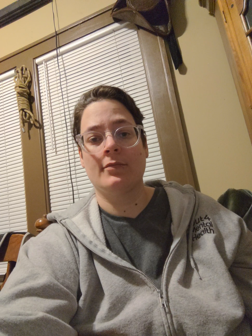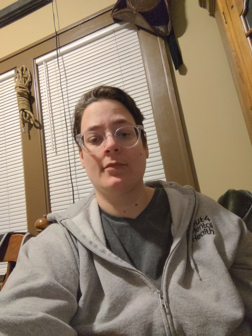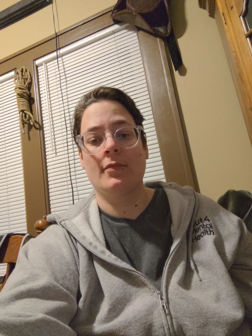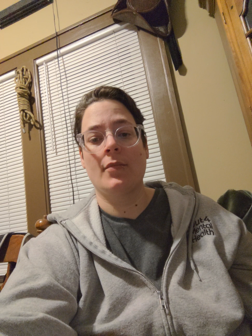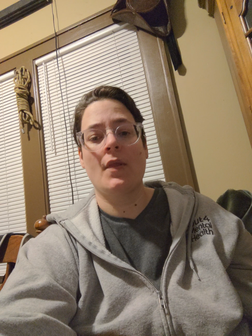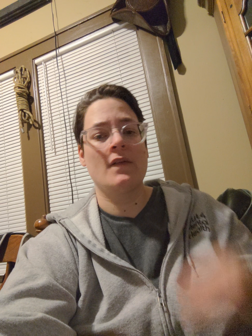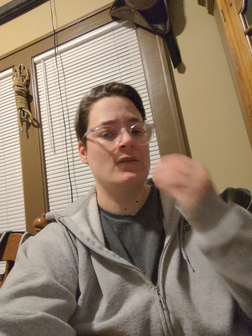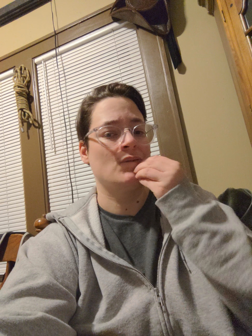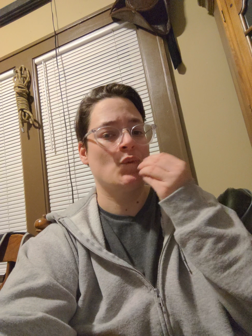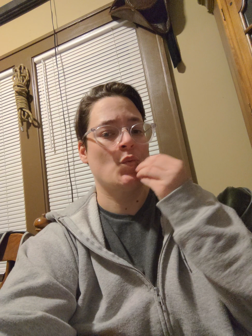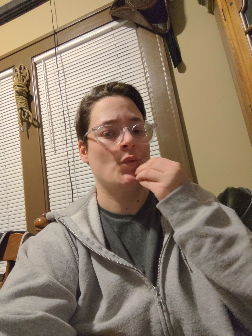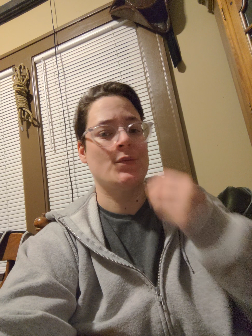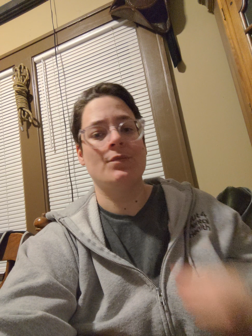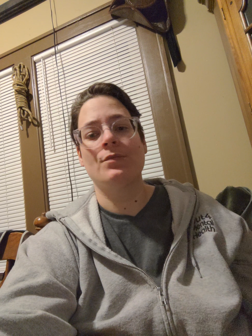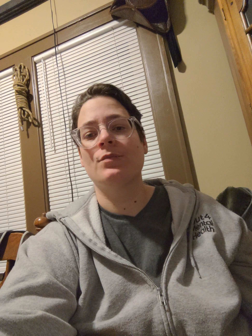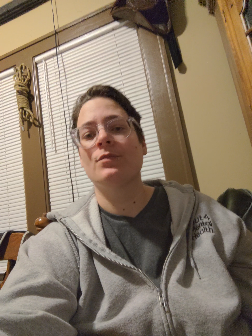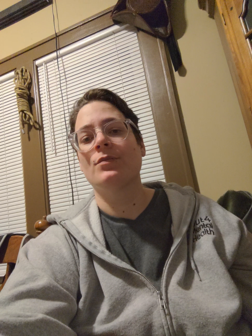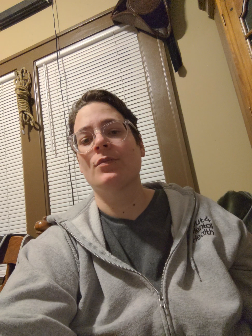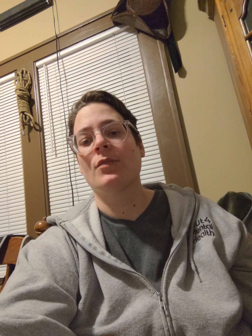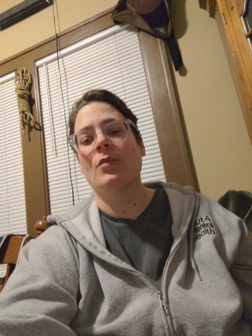food